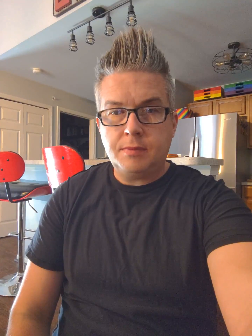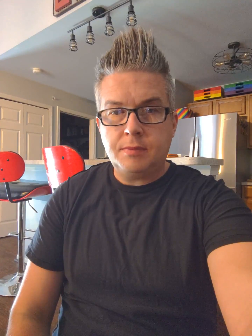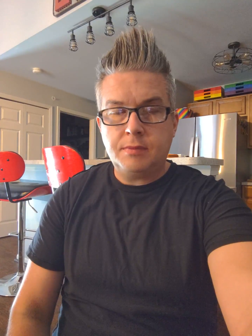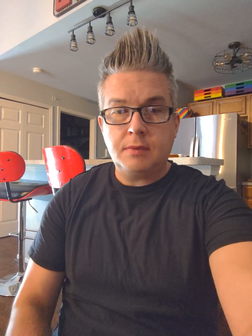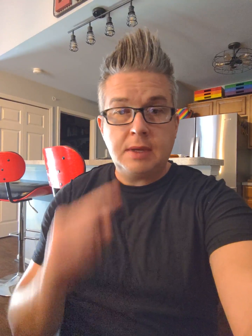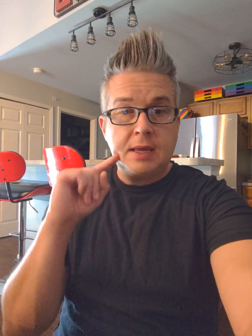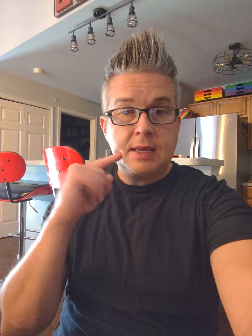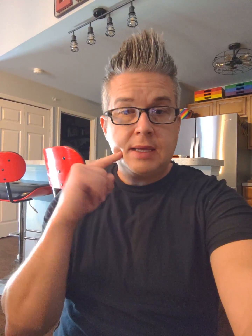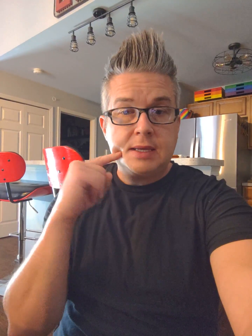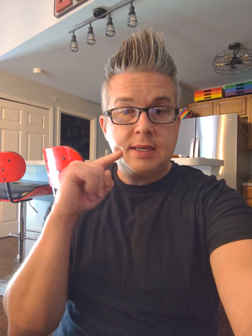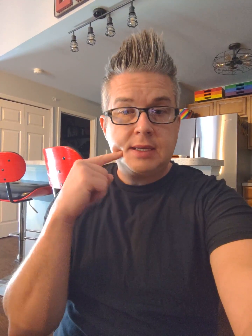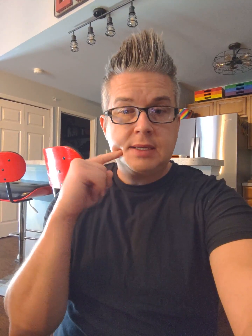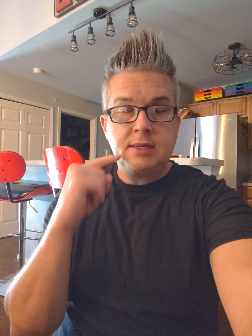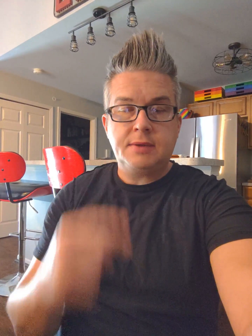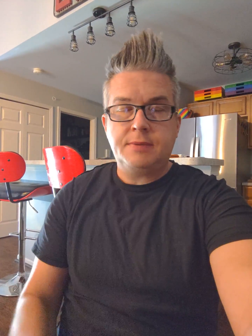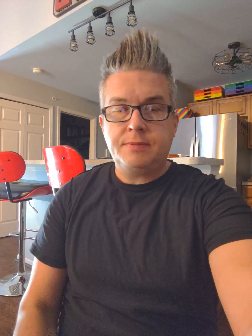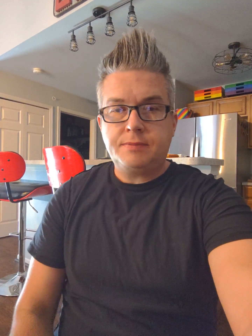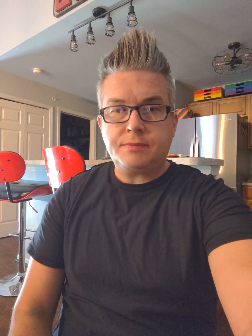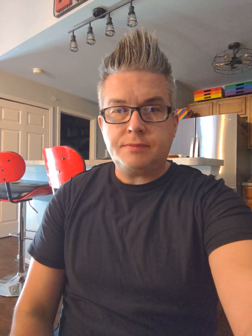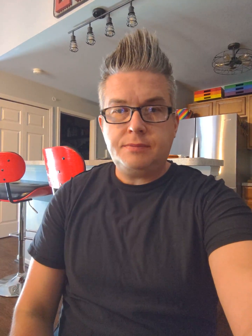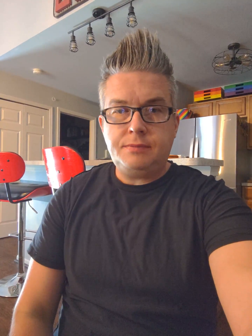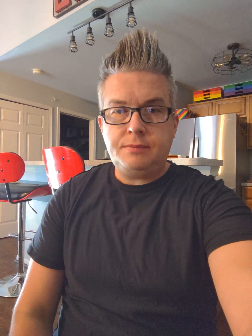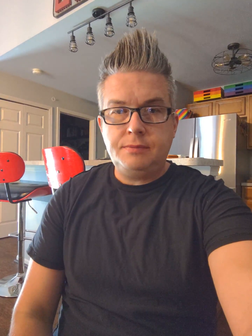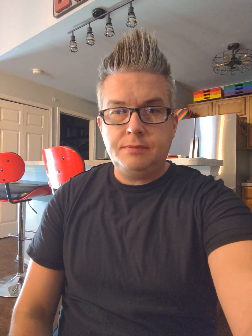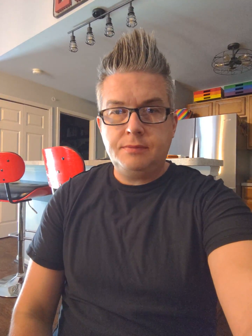candy